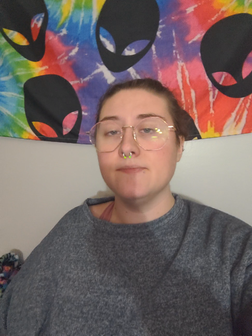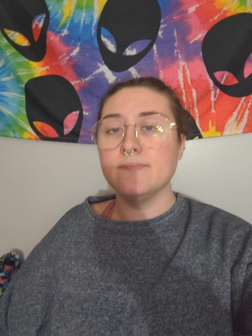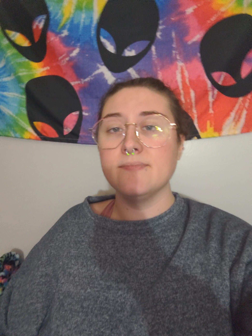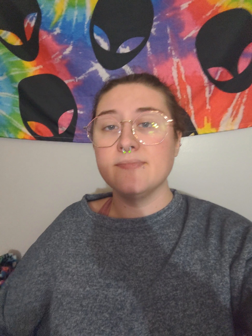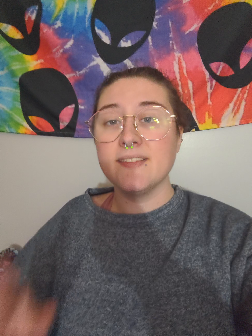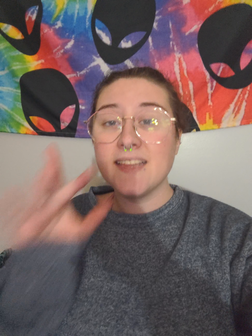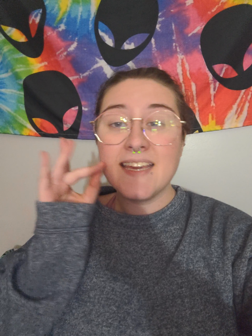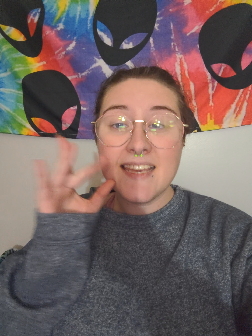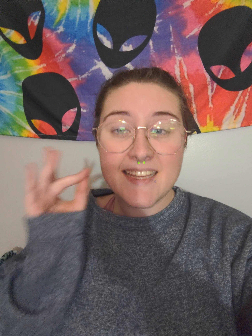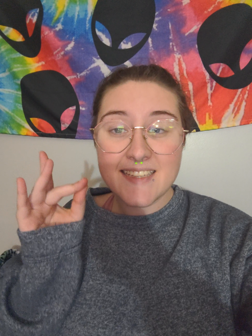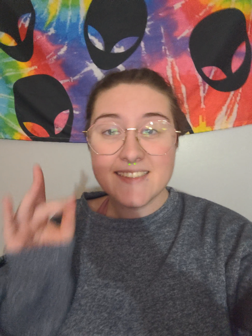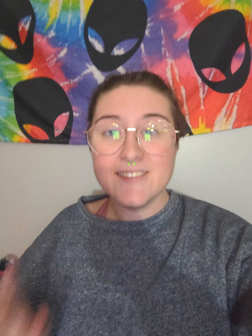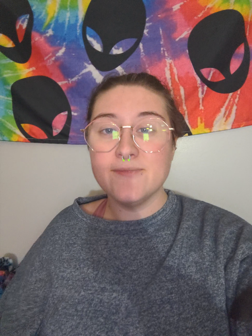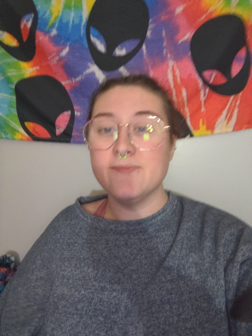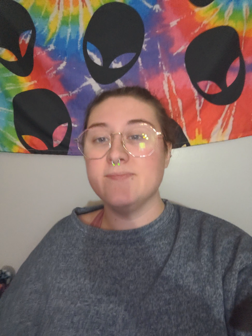kitty